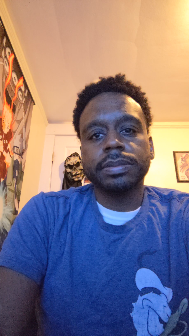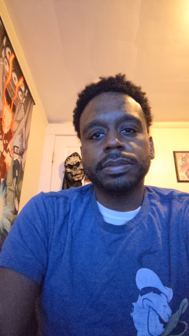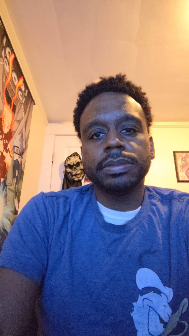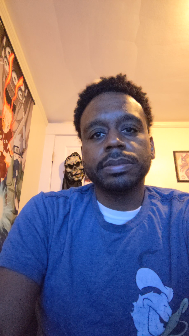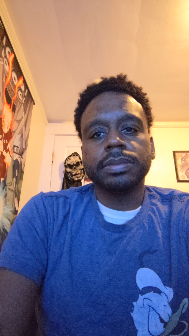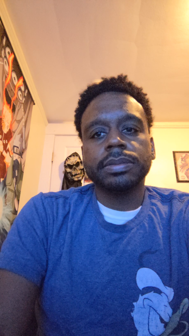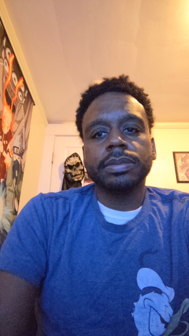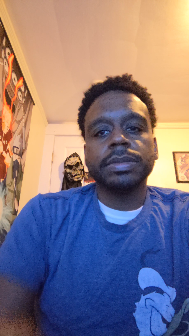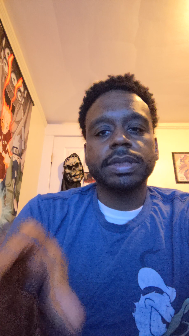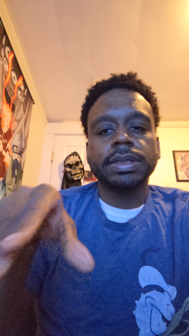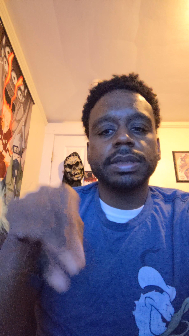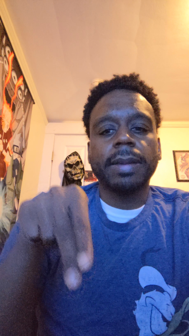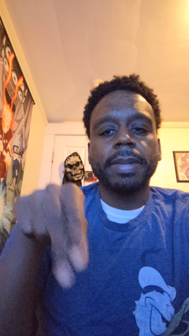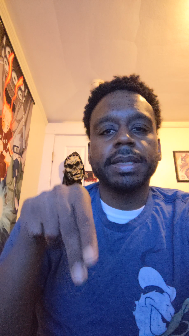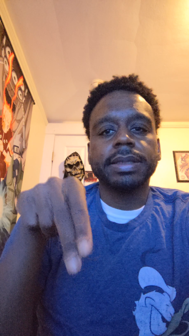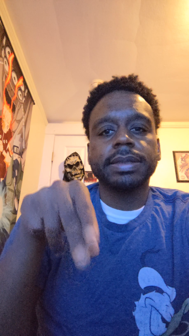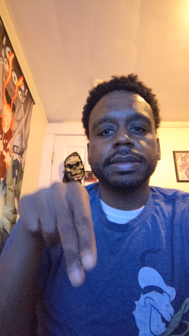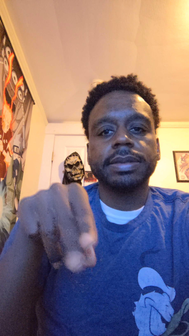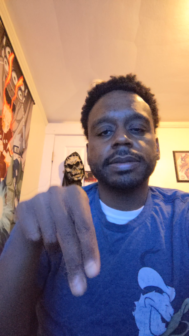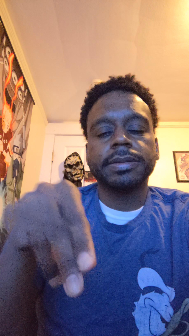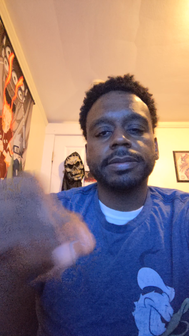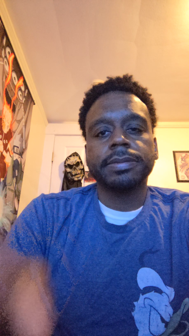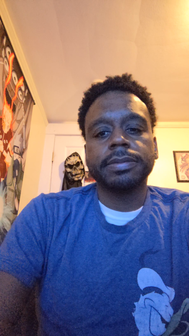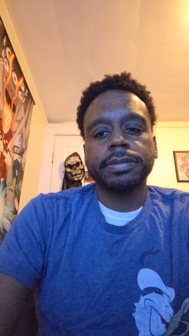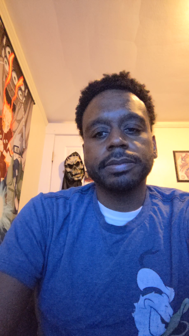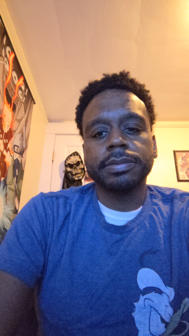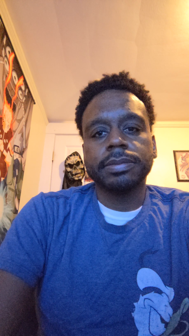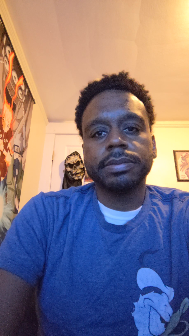diaper